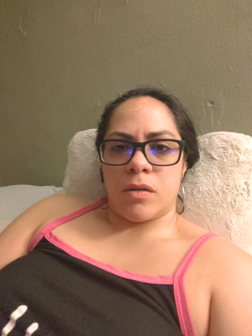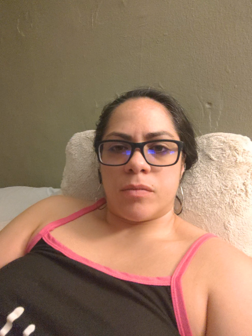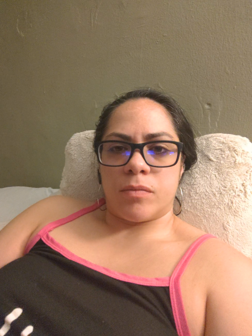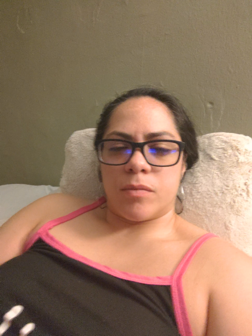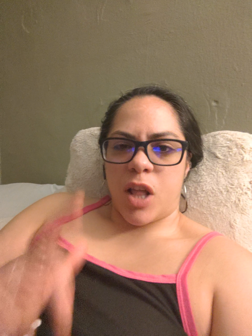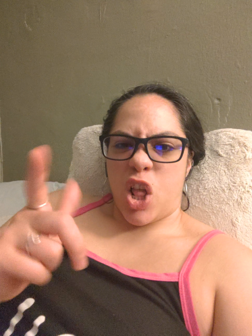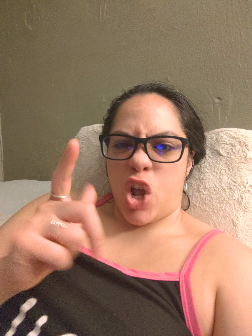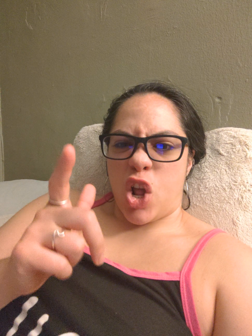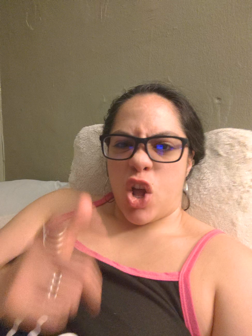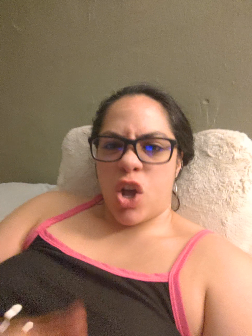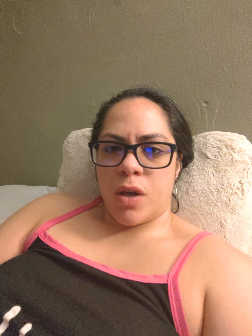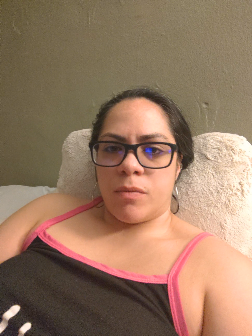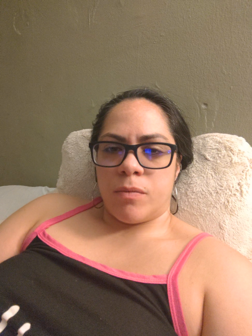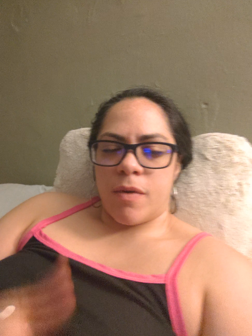later